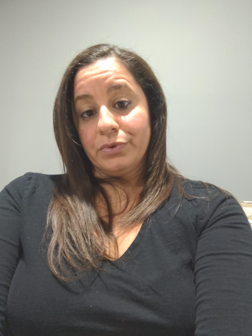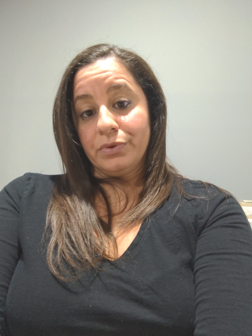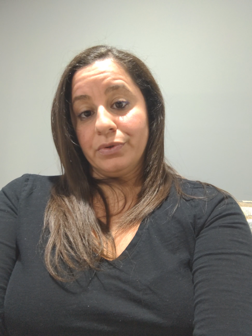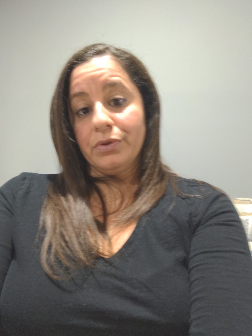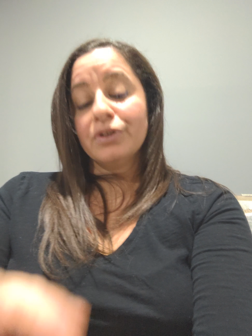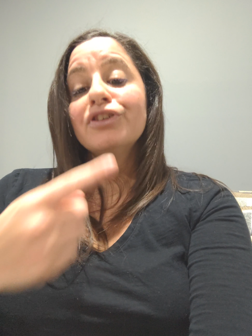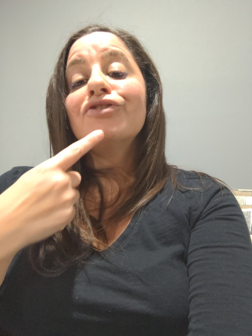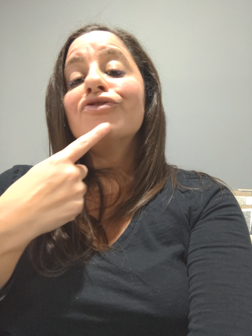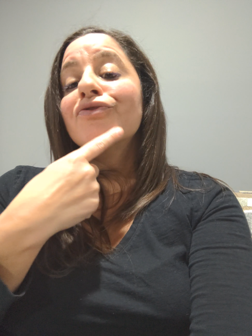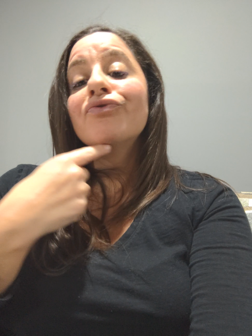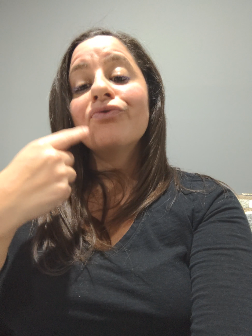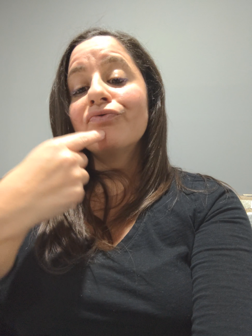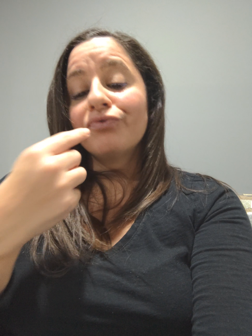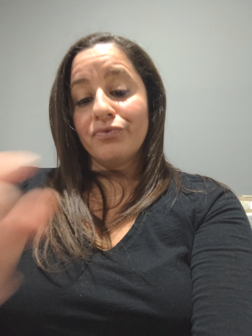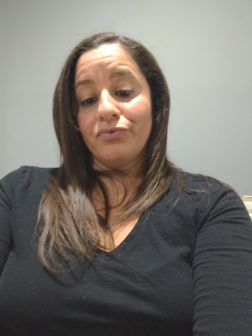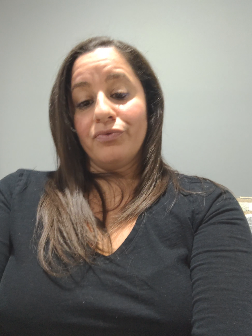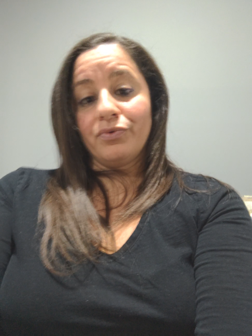chin